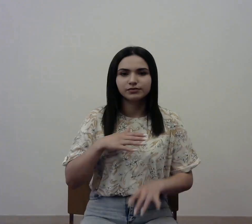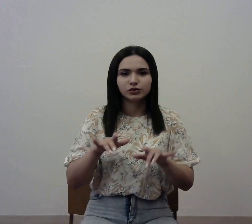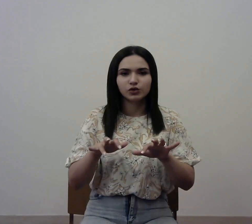kompüter